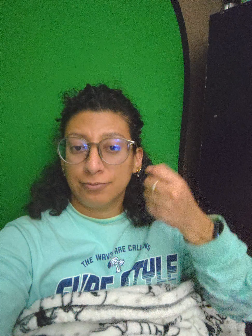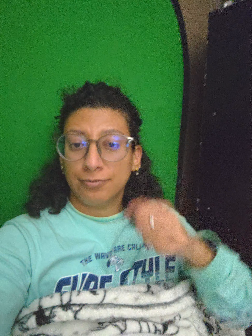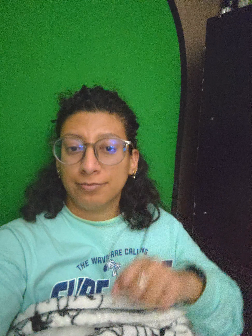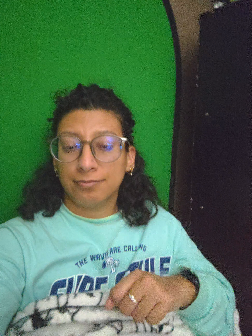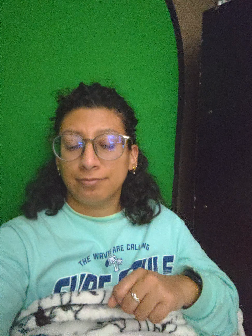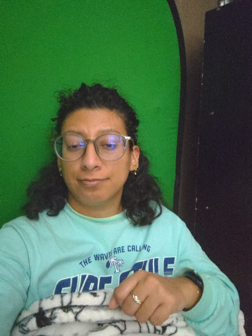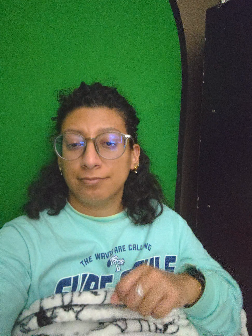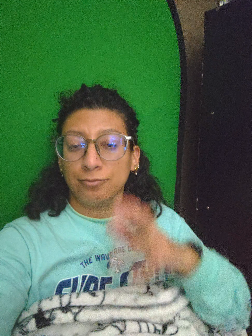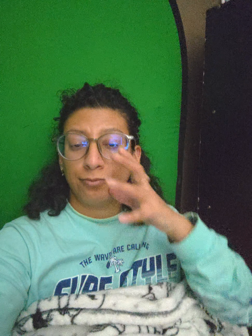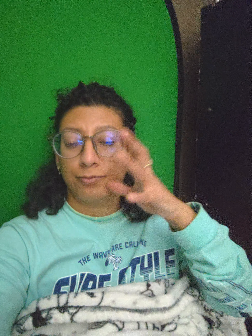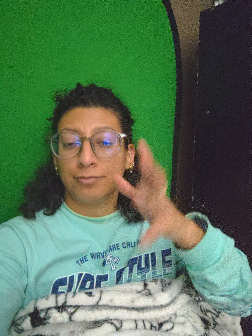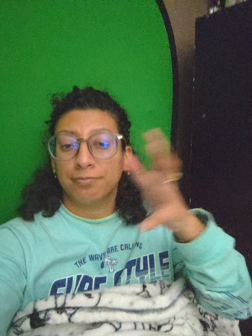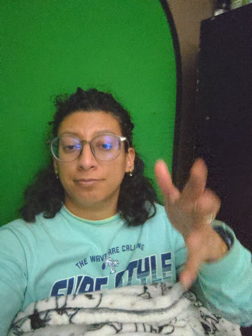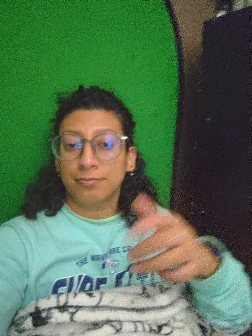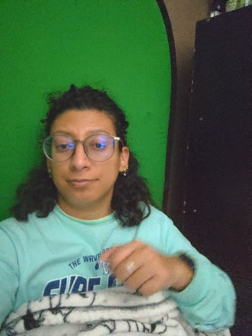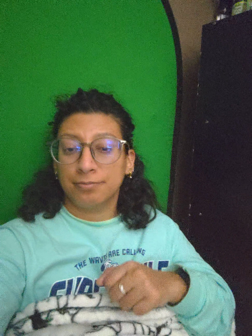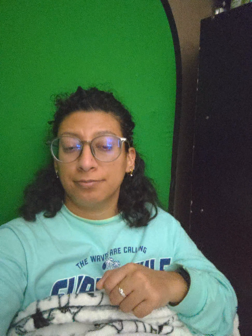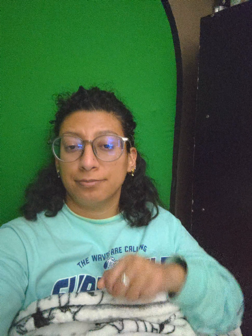grandma